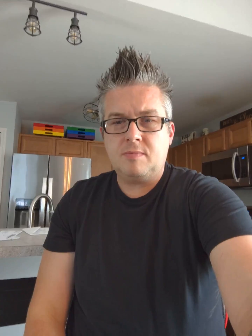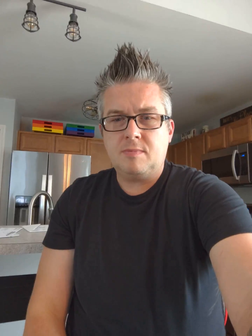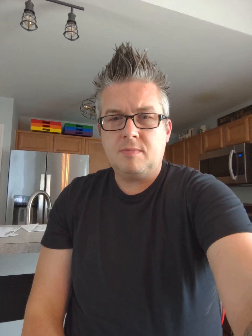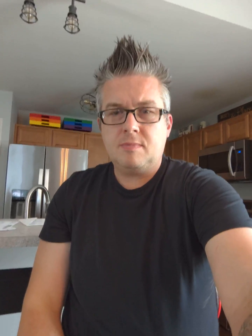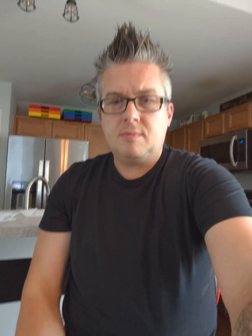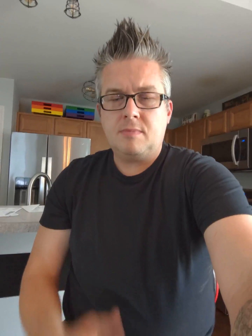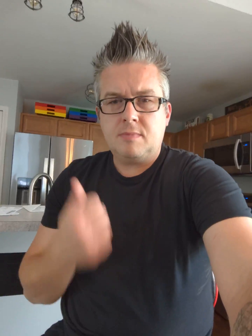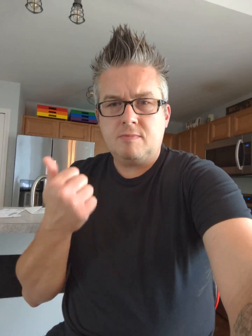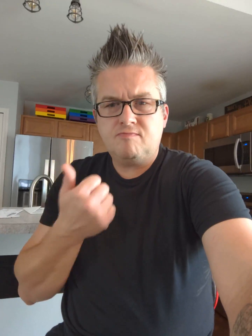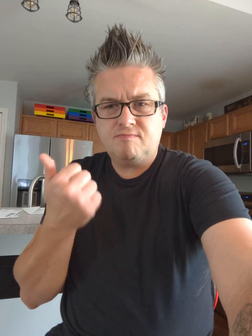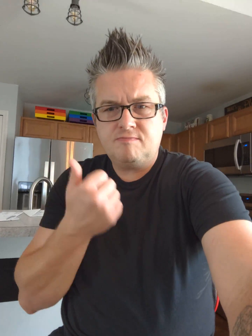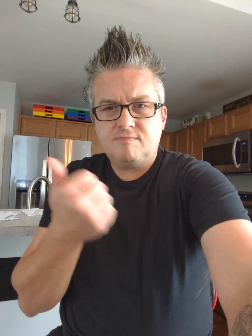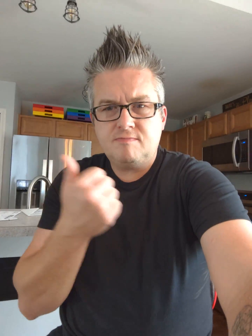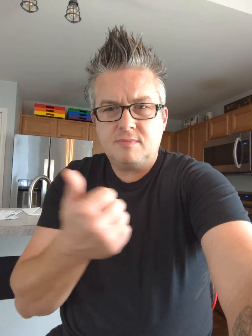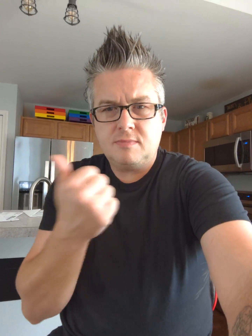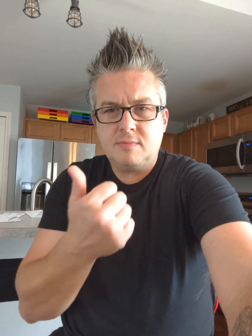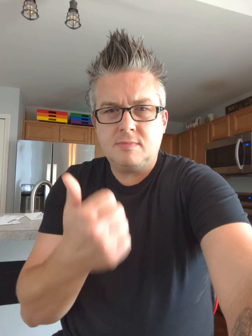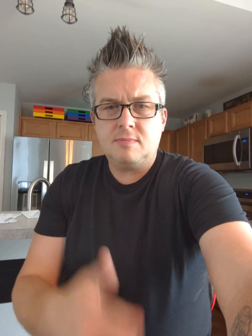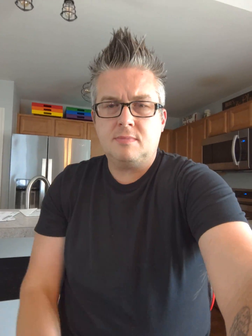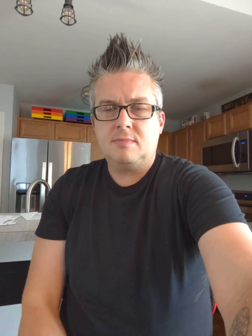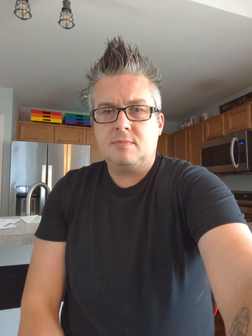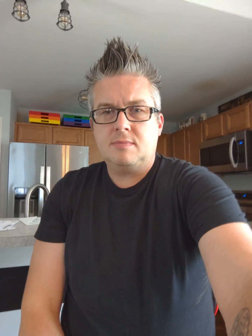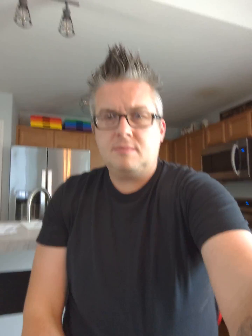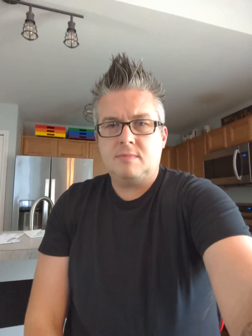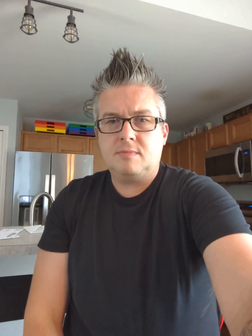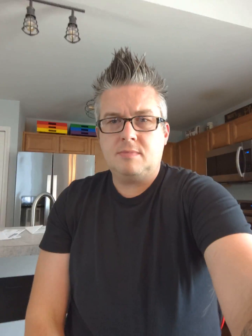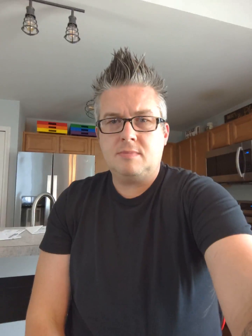chase